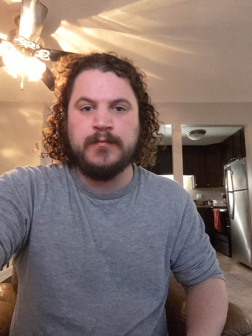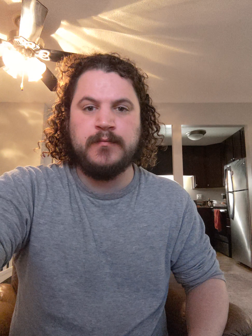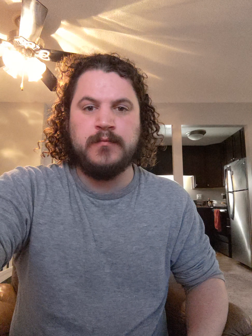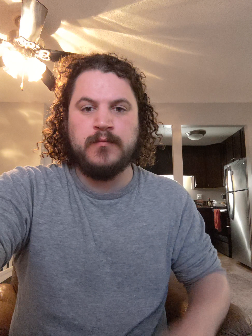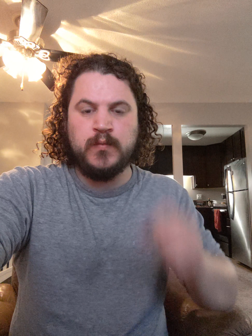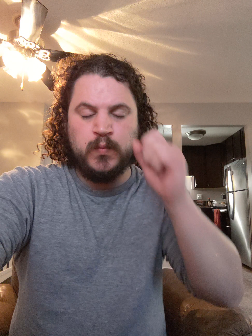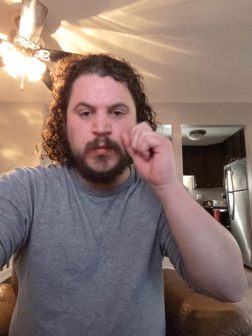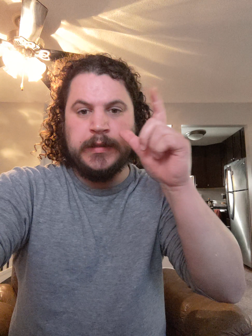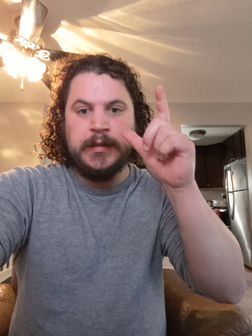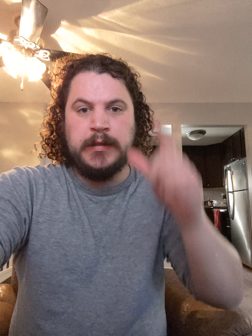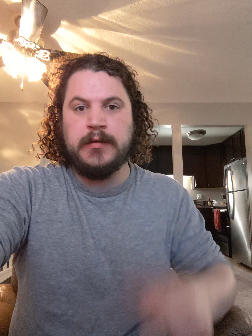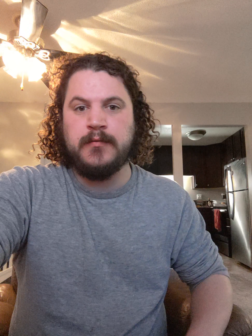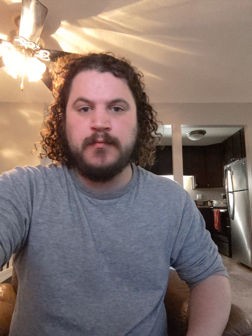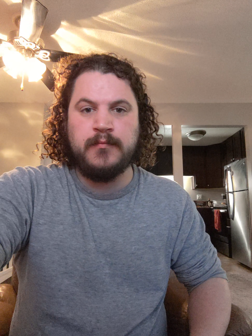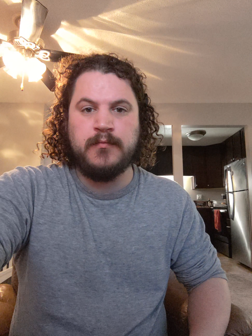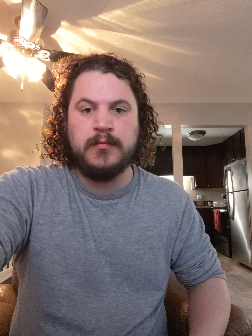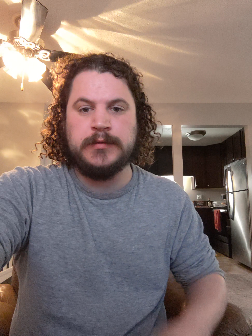awake